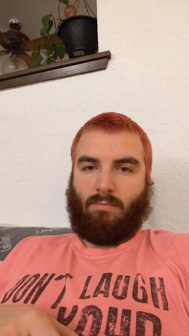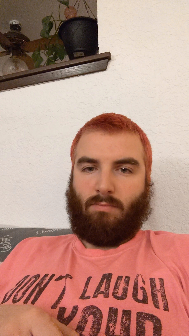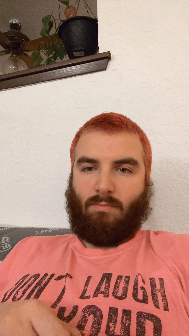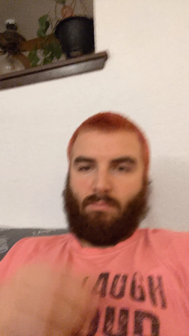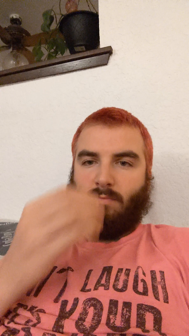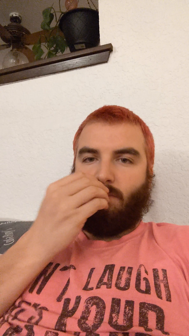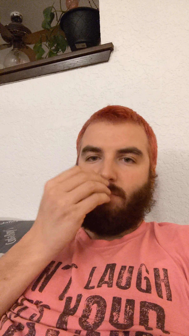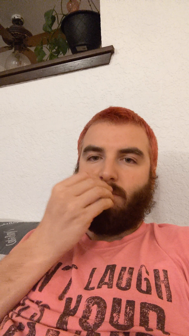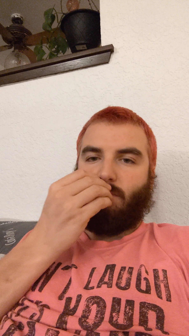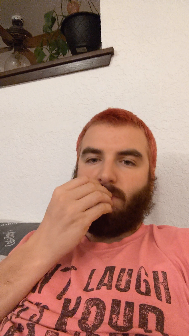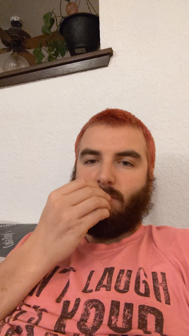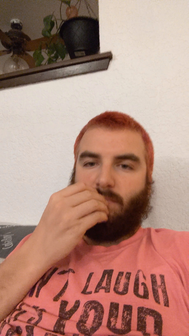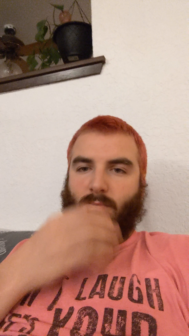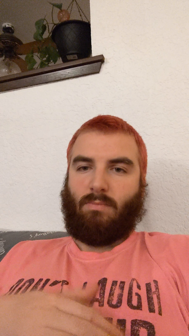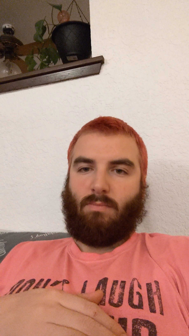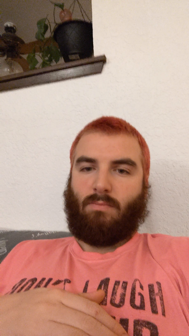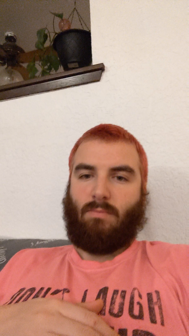eat